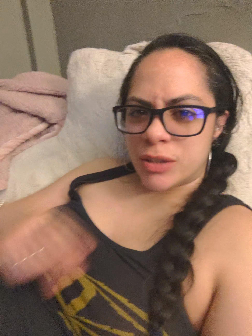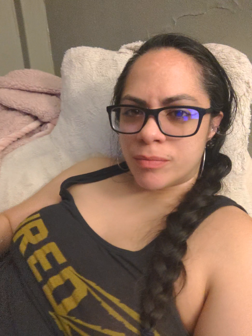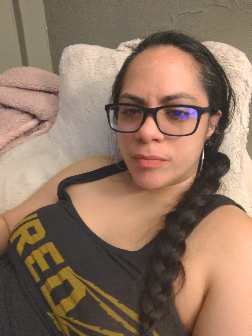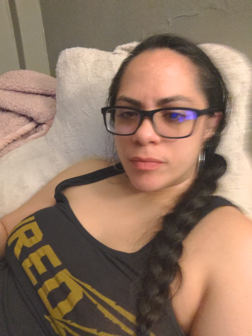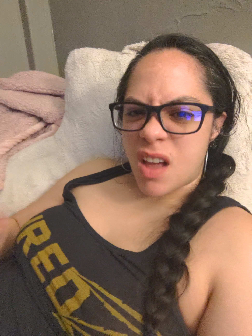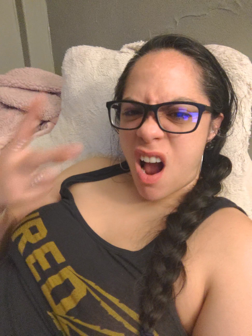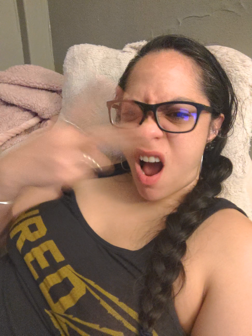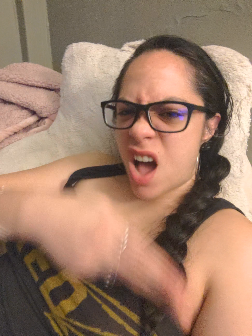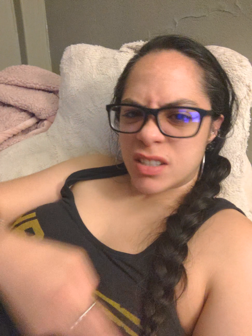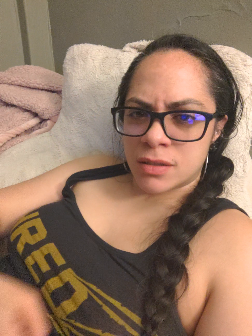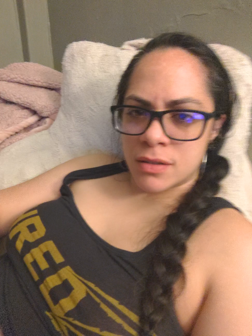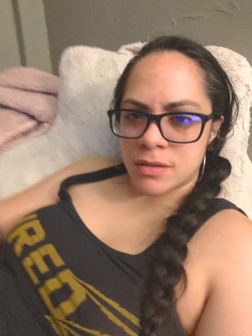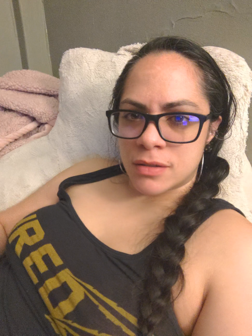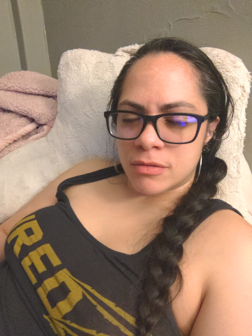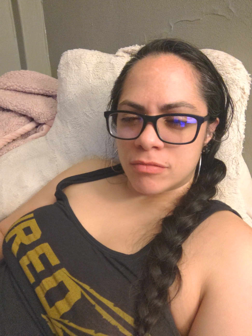cut